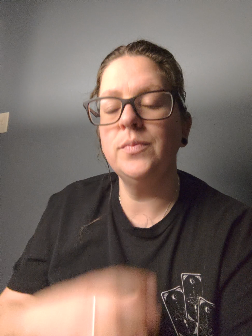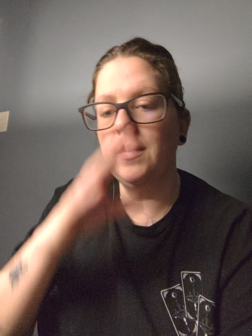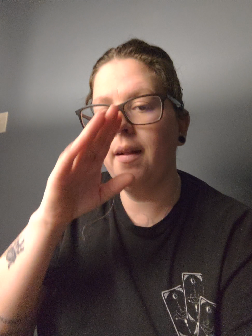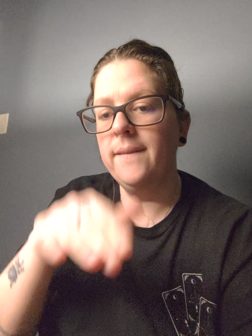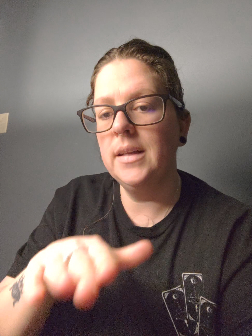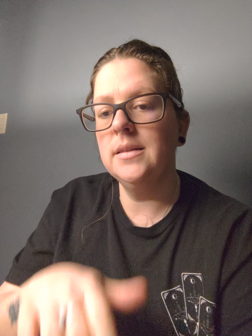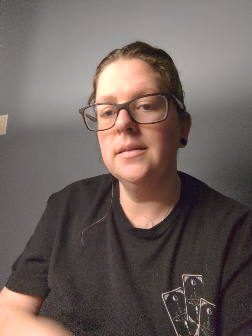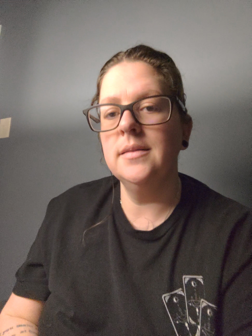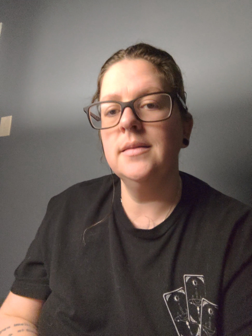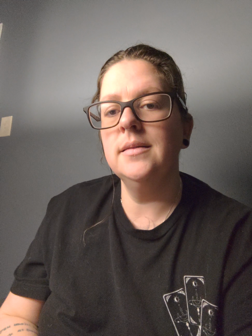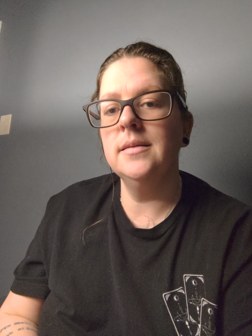elephant